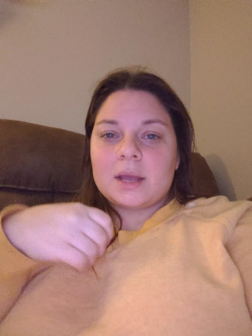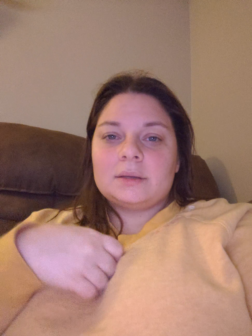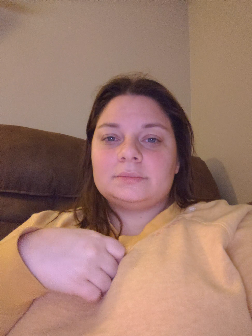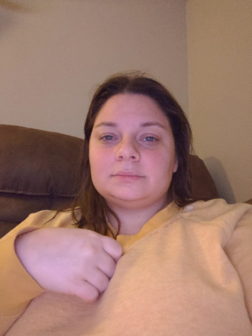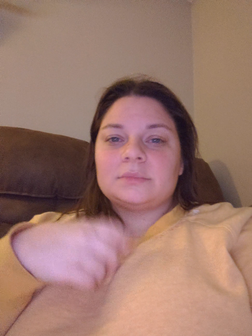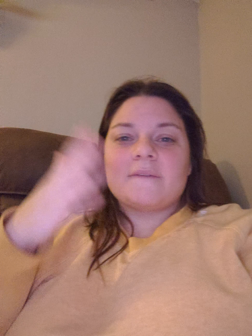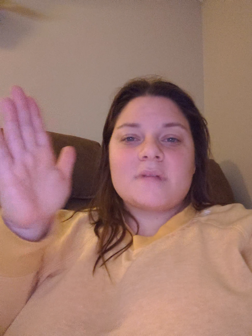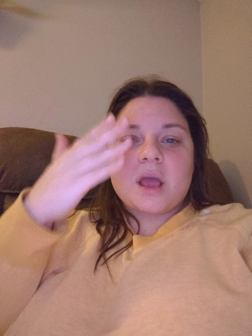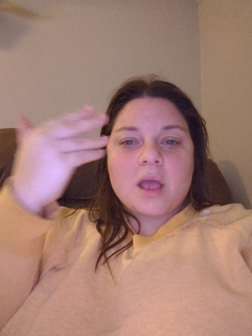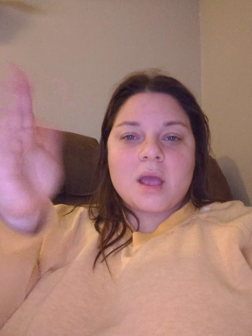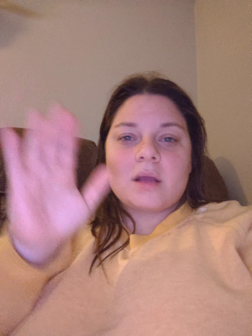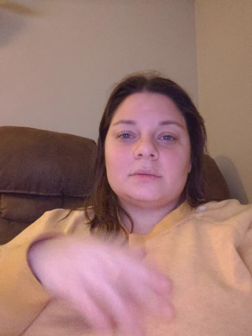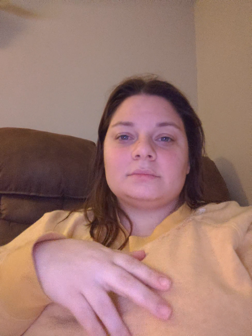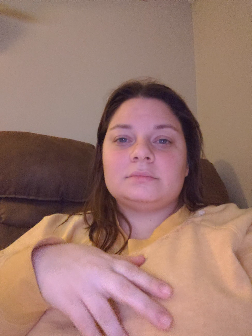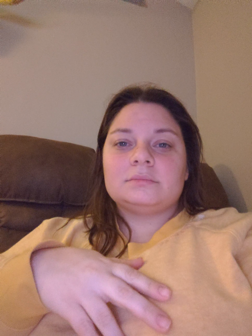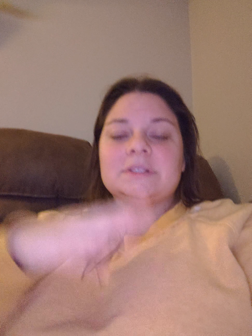flag